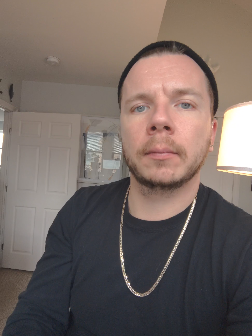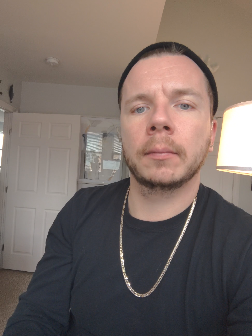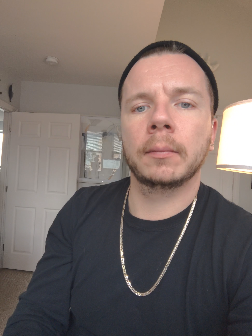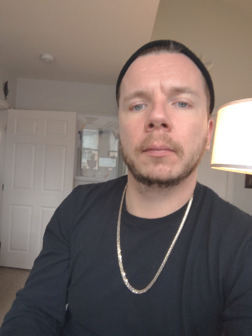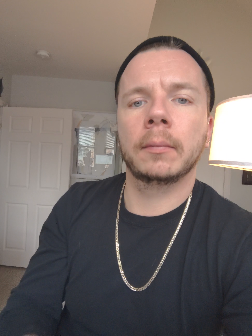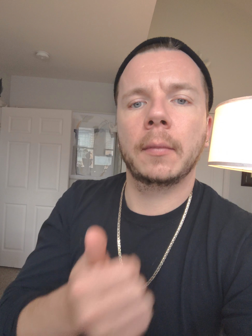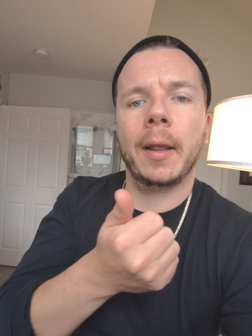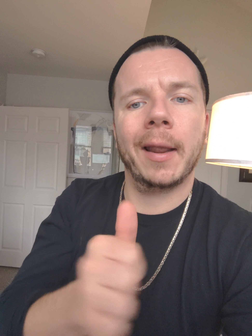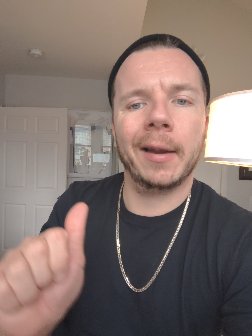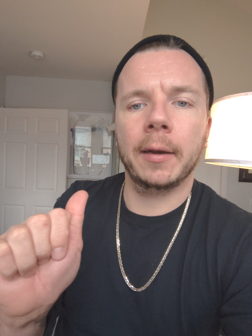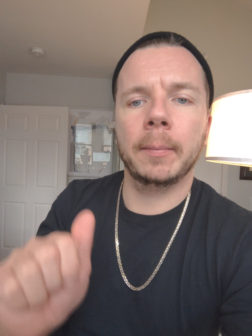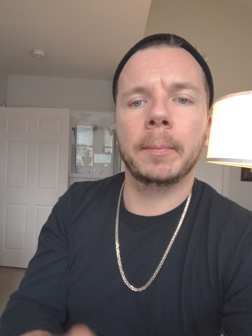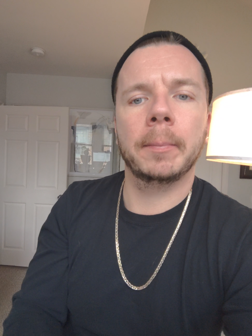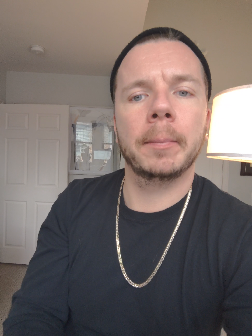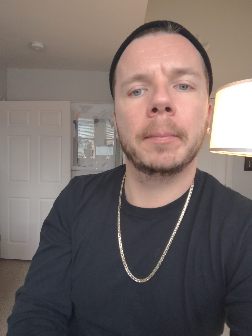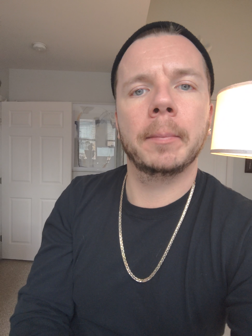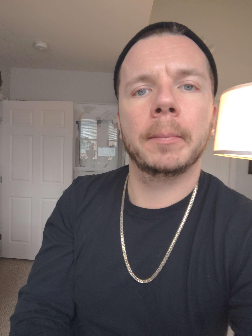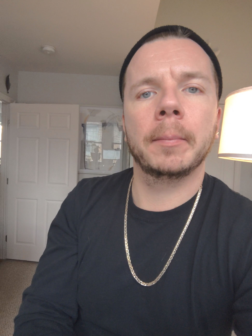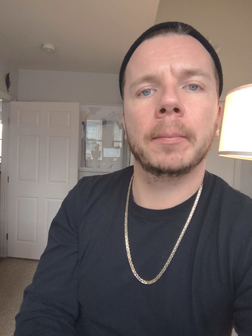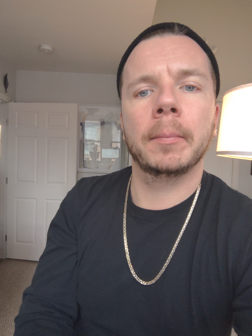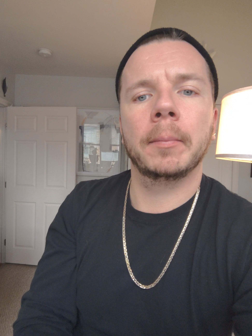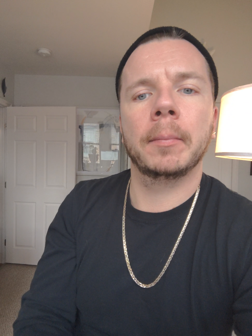any